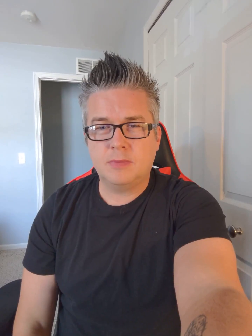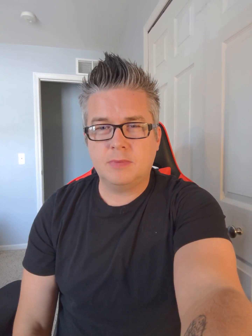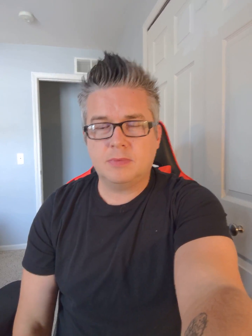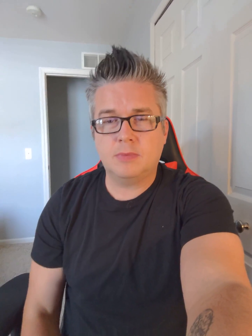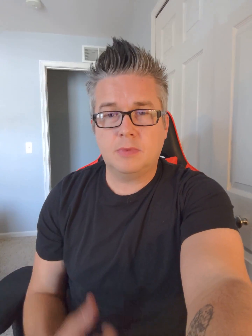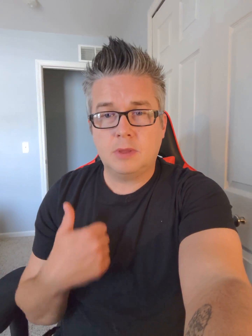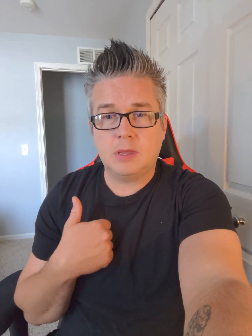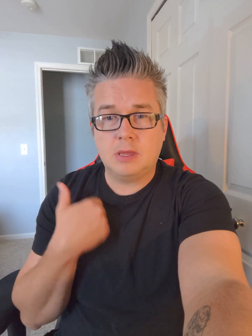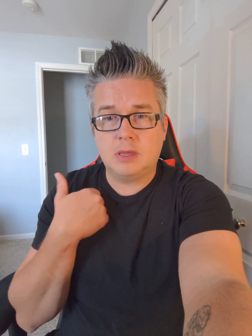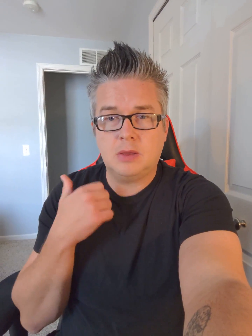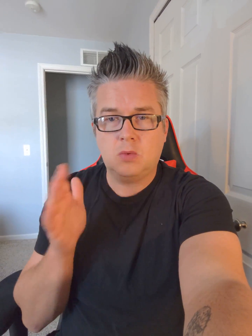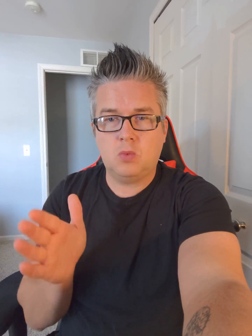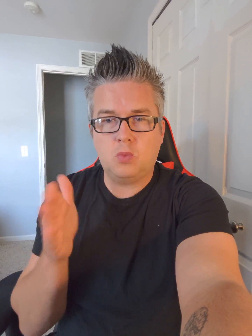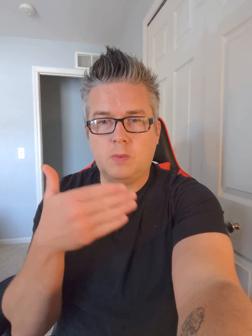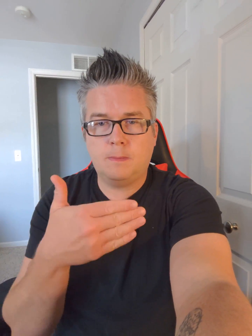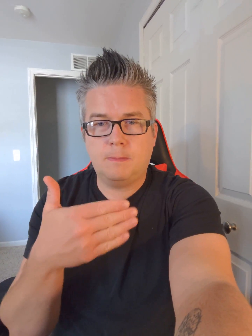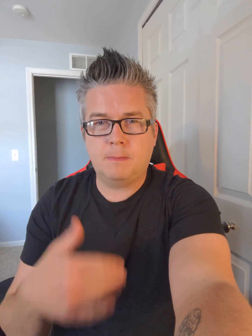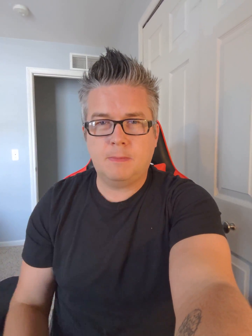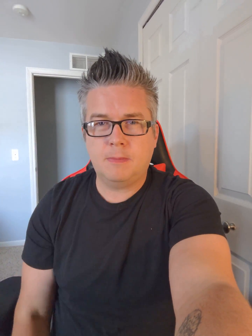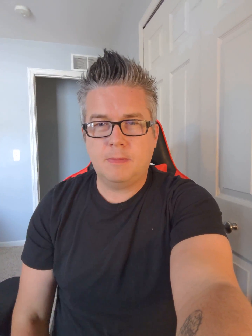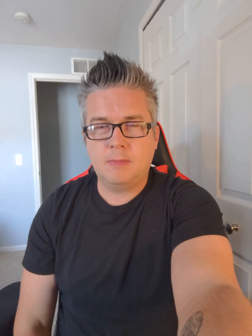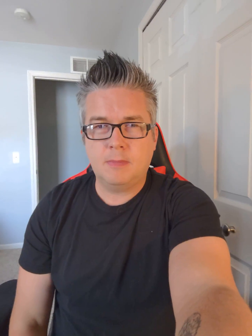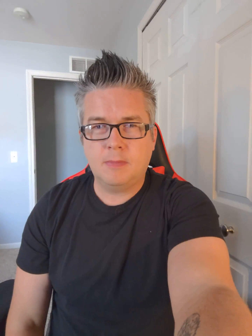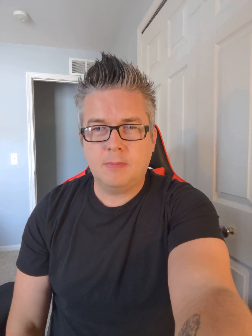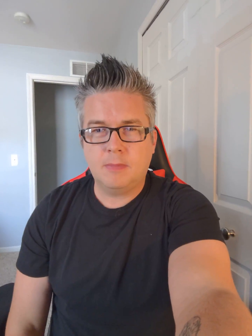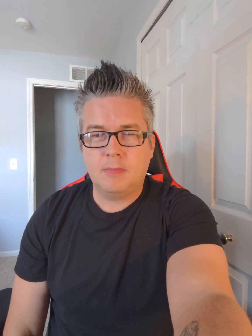living room